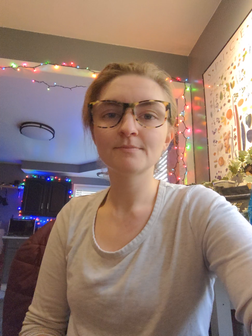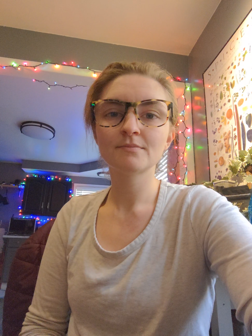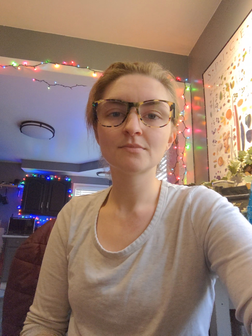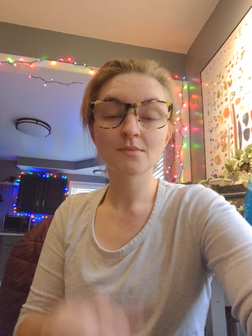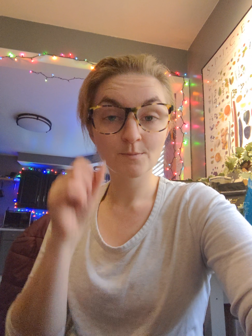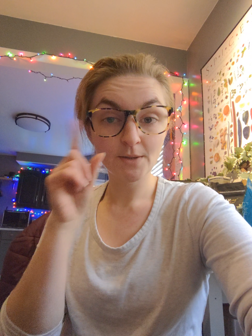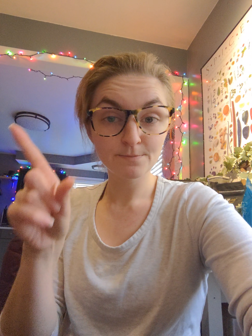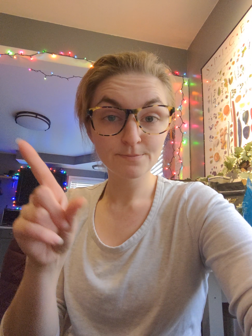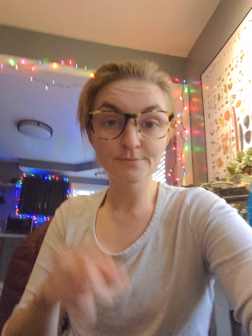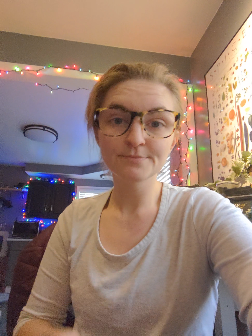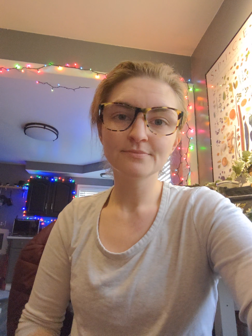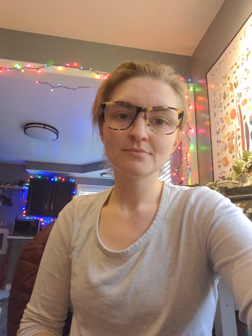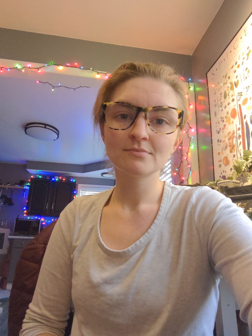wake